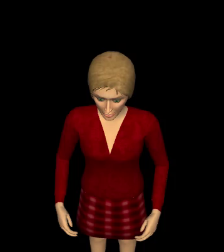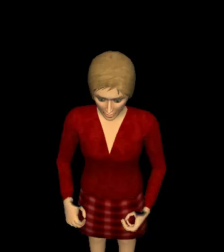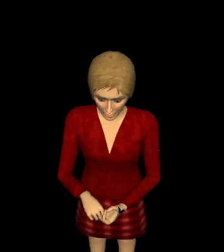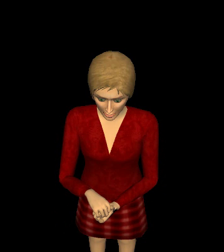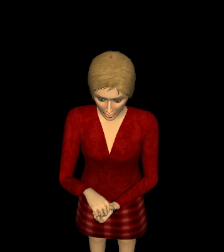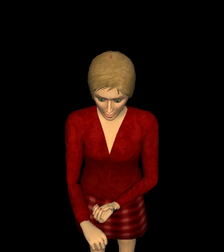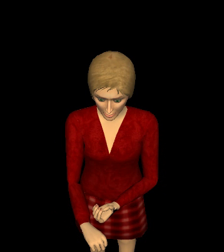مراسل